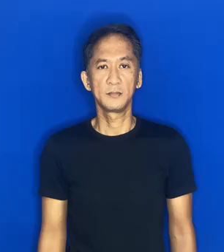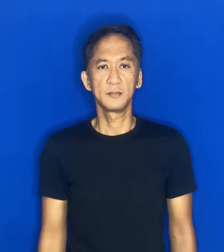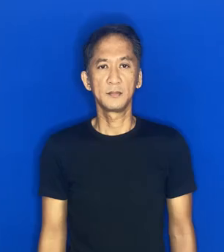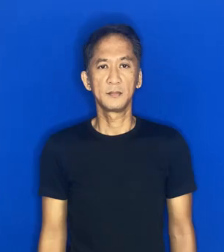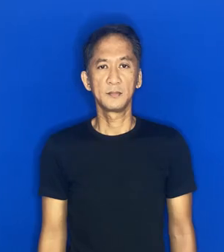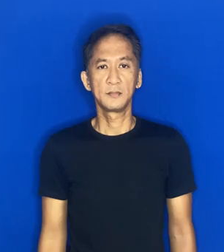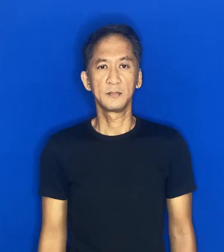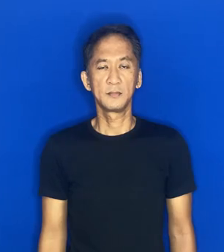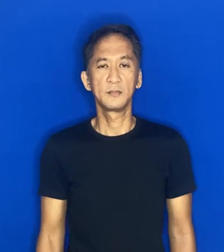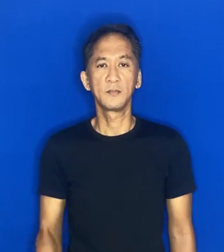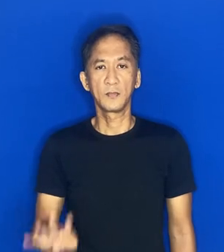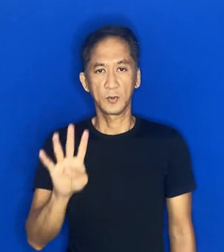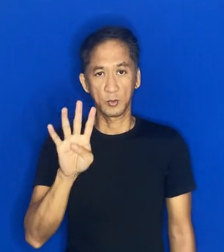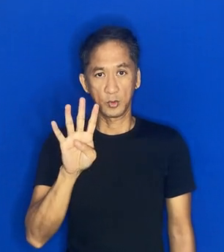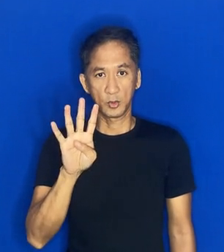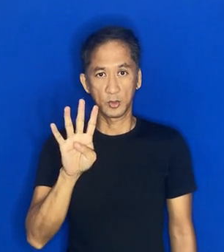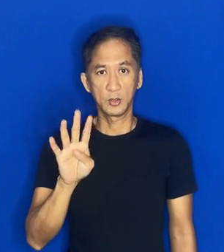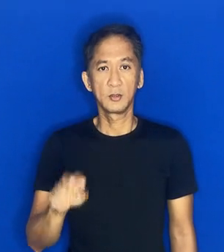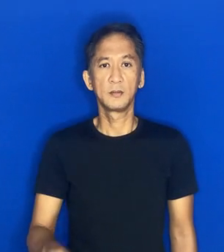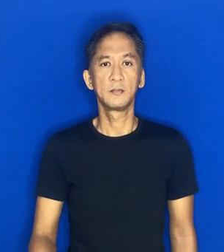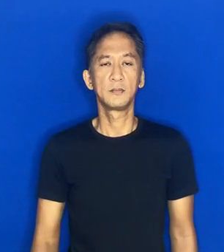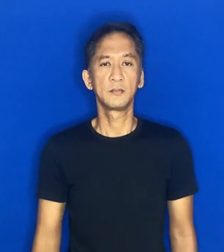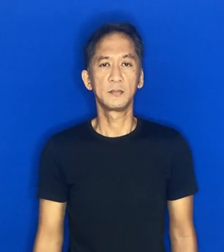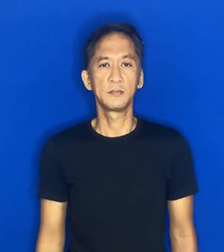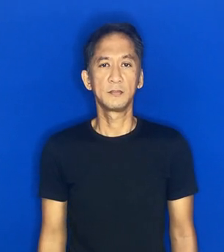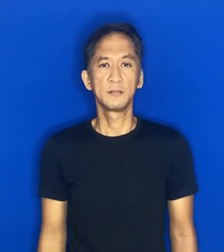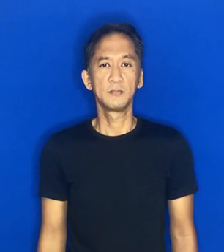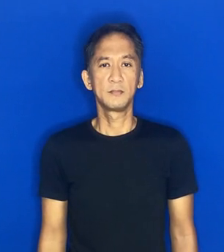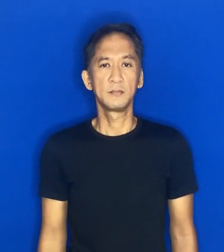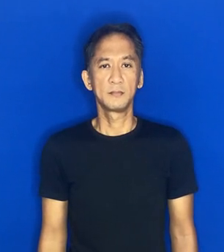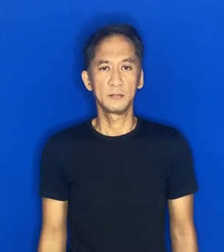four